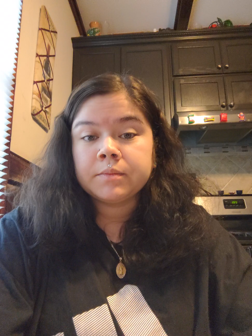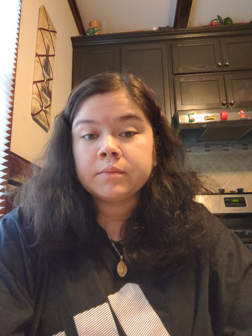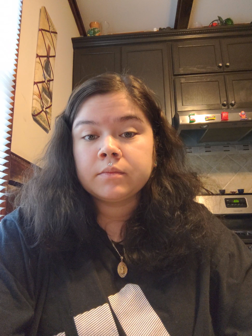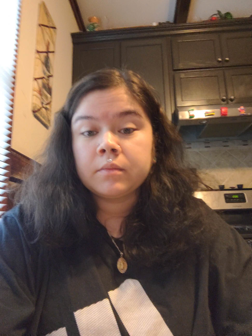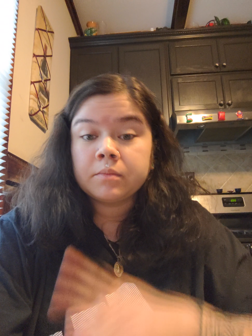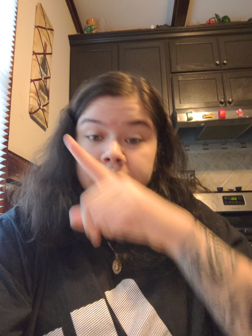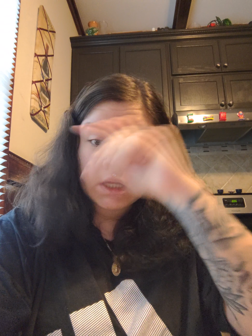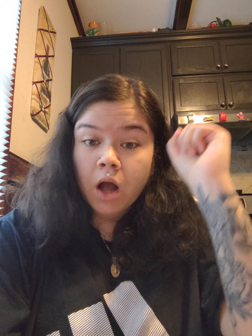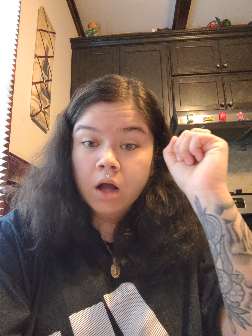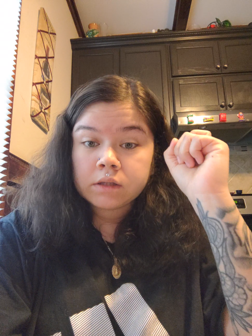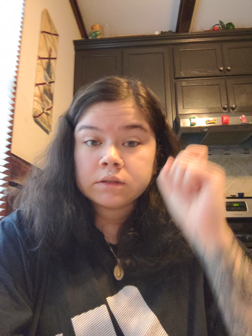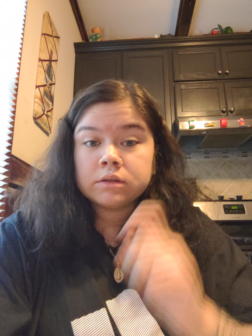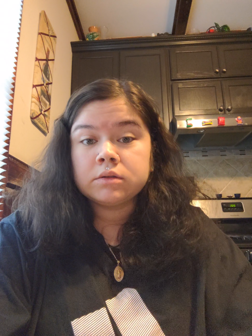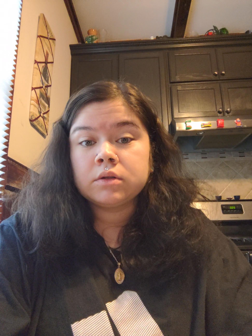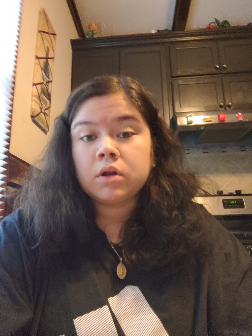because